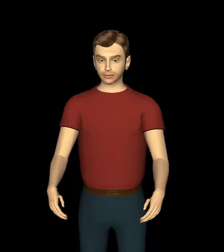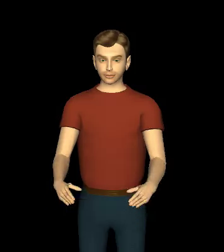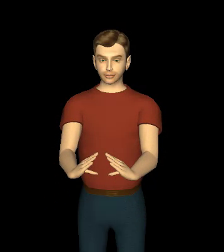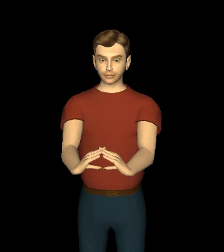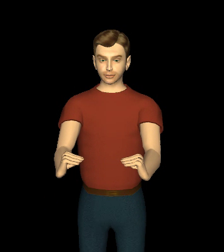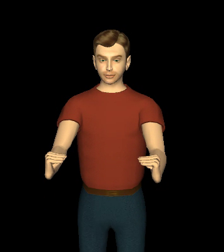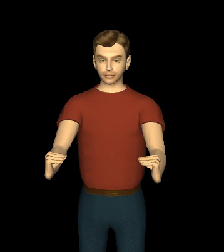هادئ